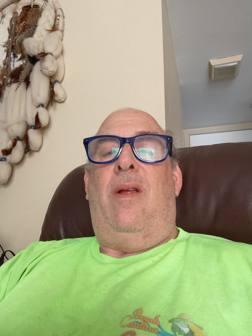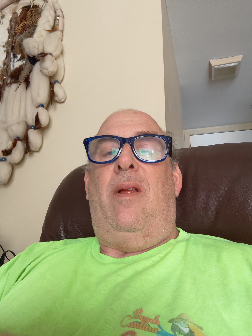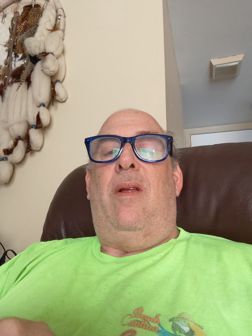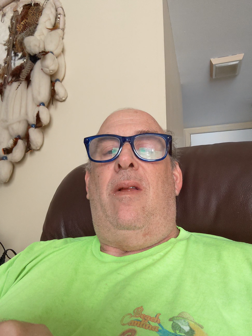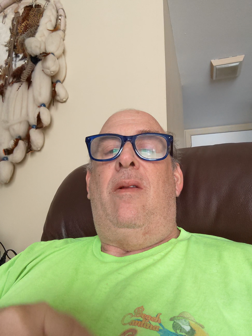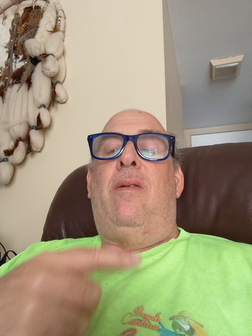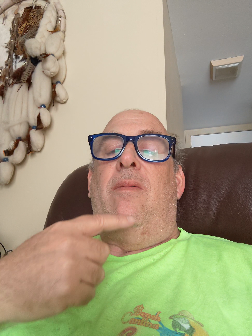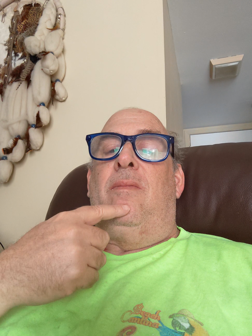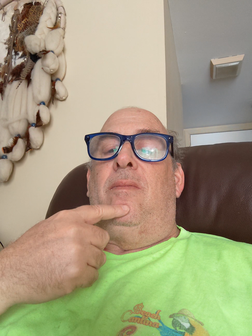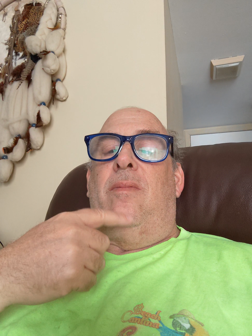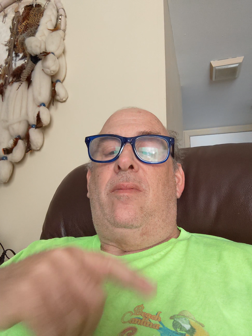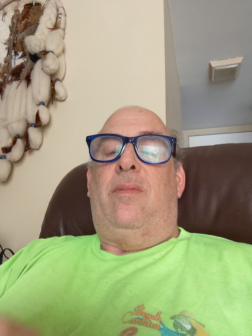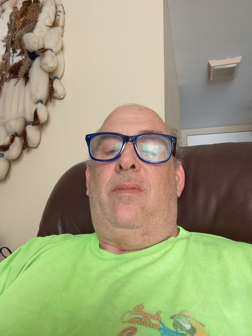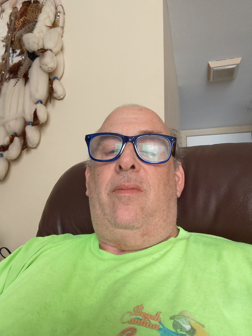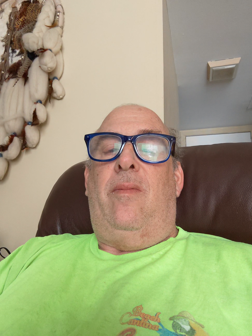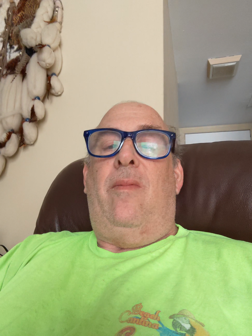chin